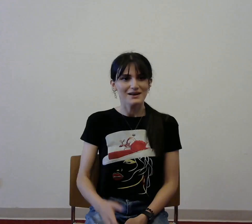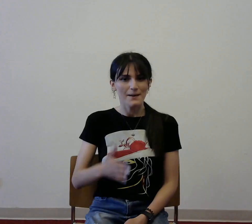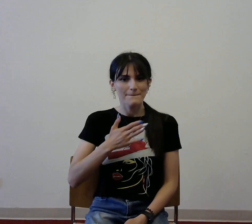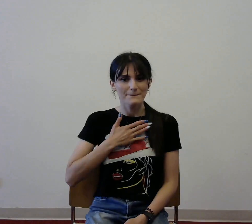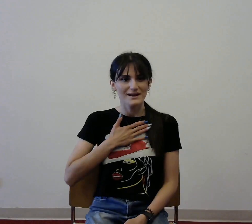mən